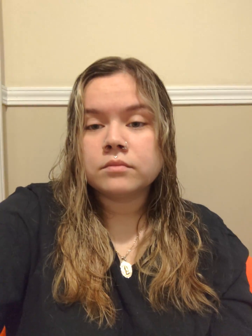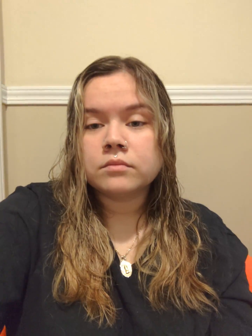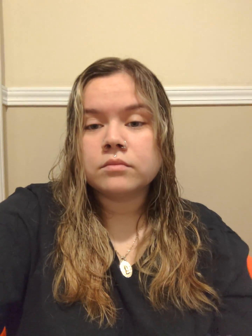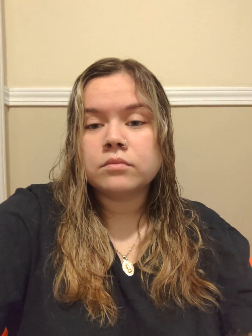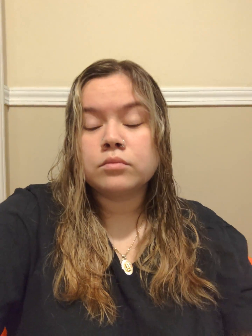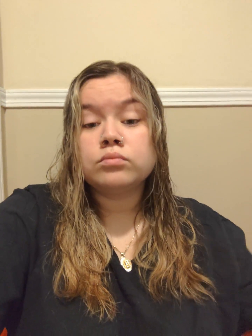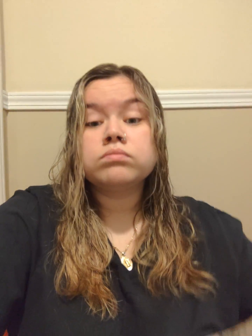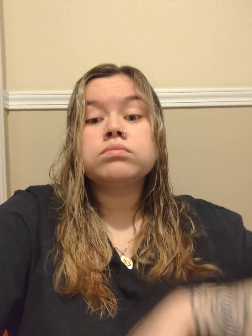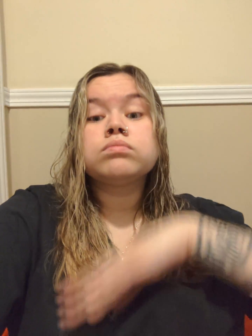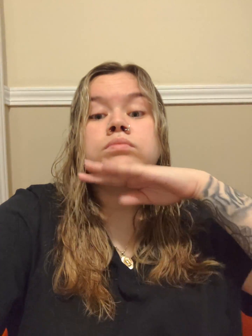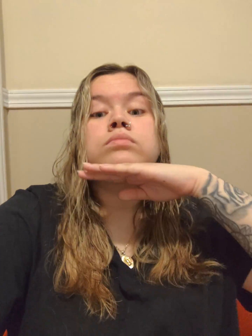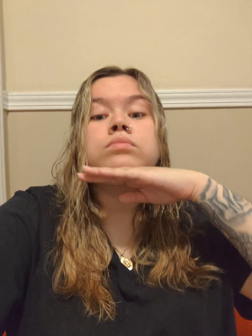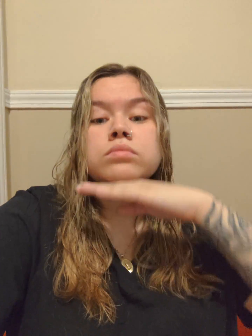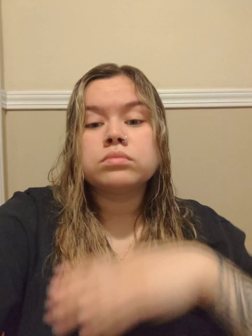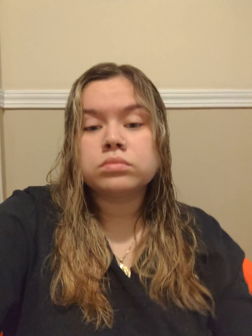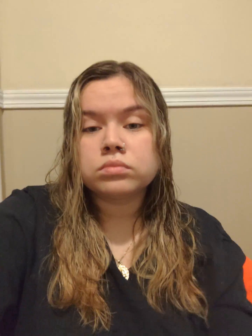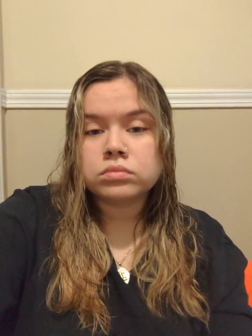full